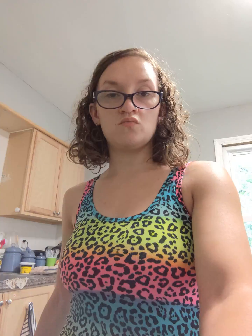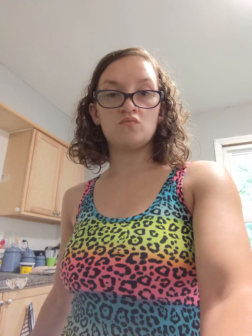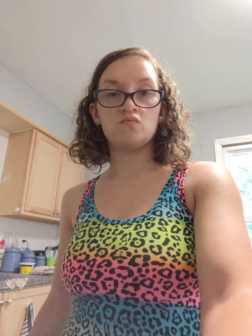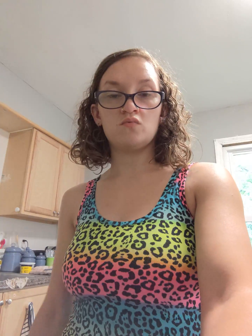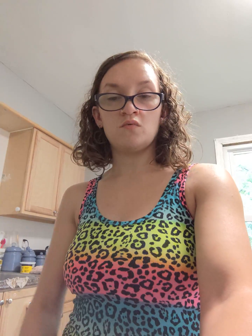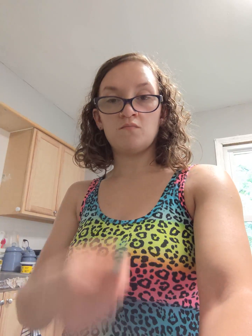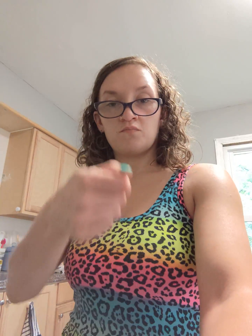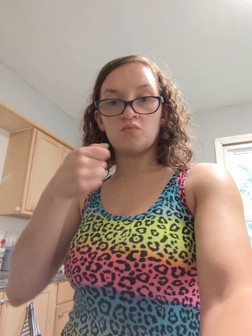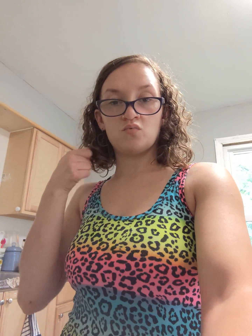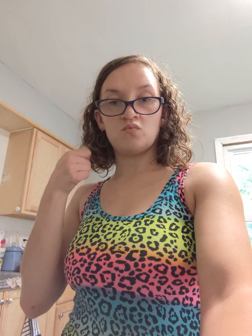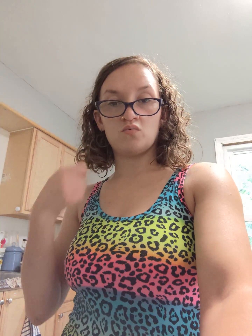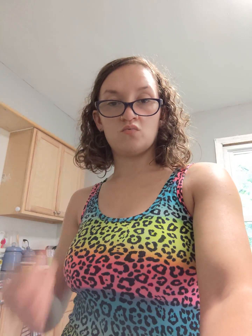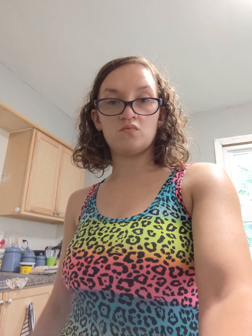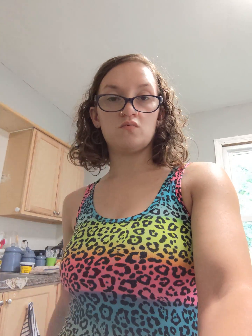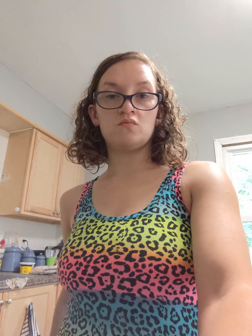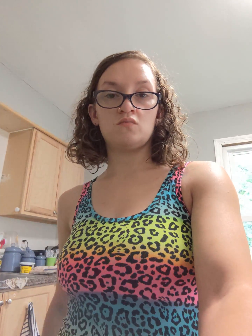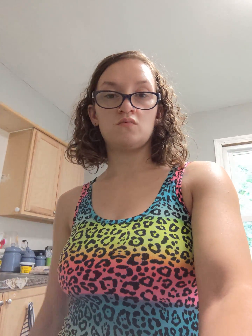pull